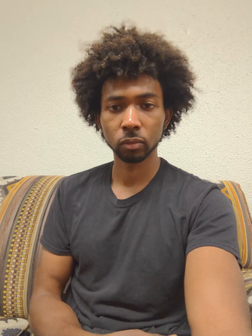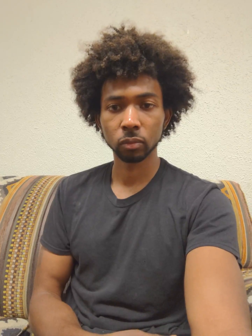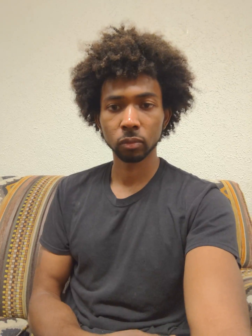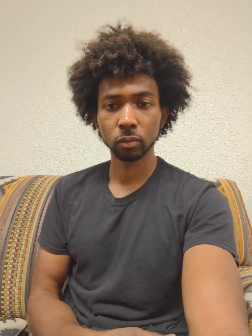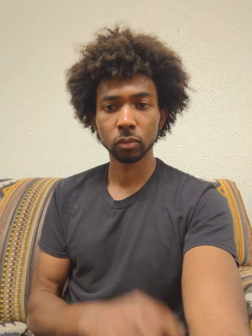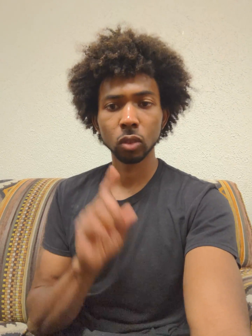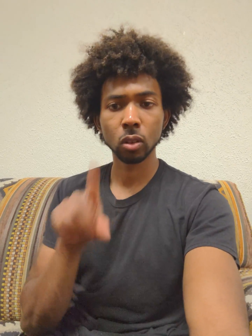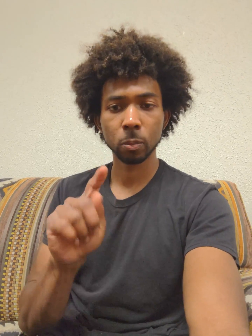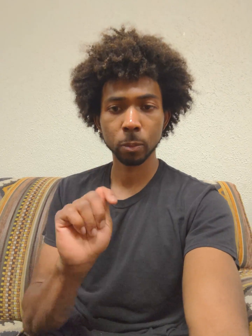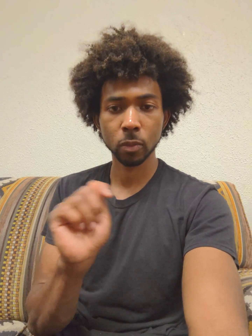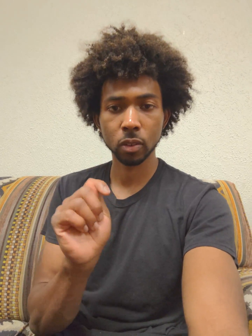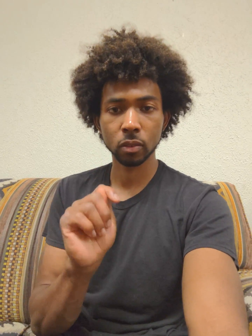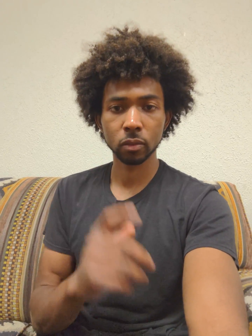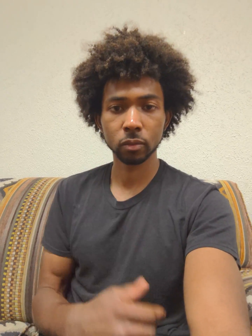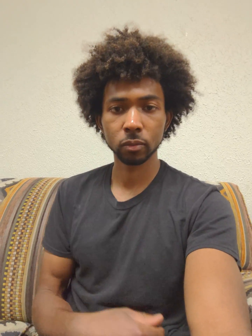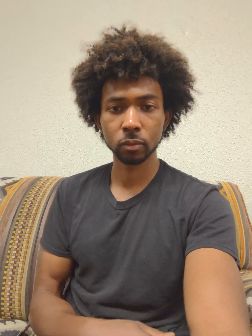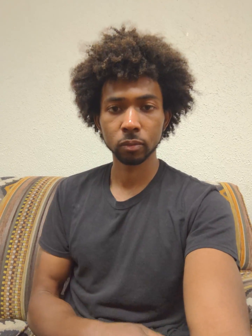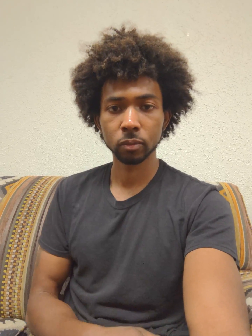go potty